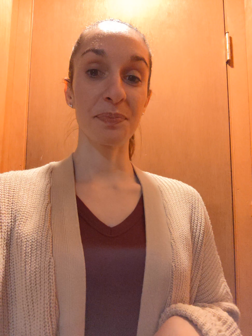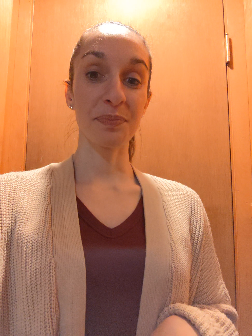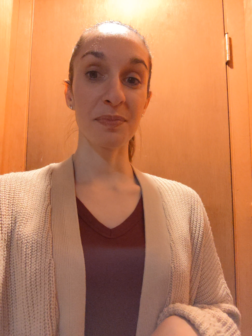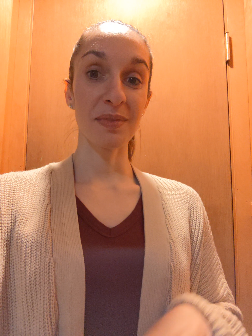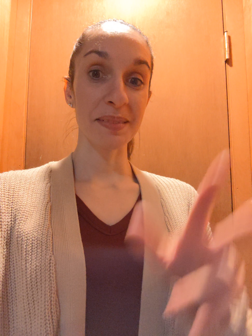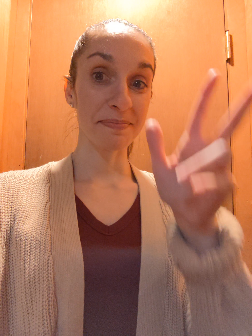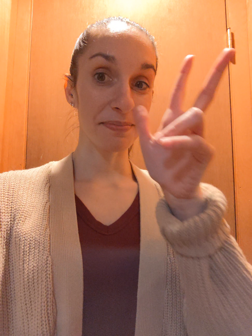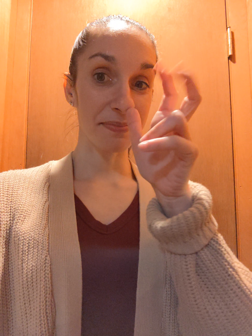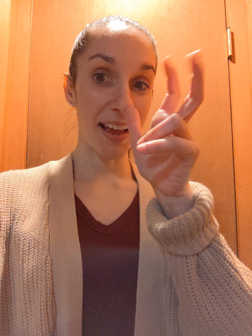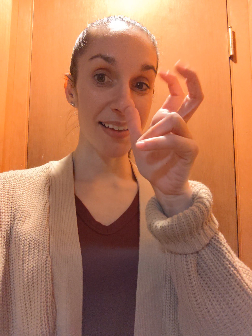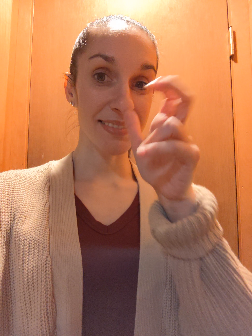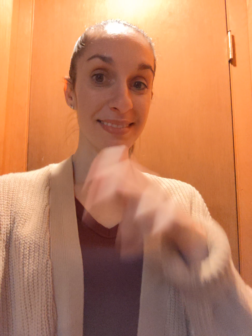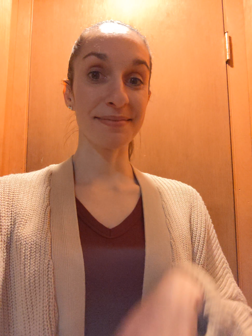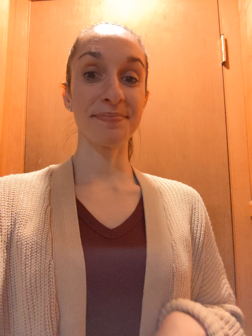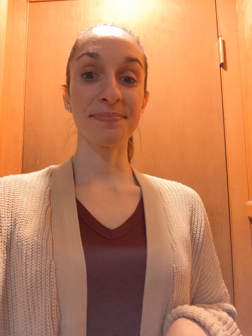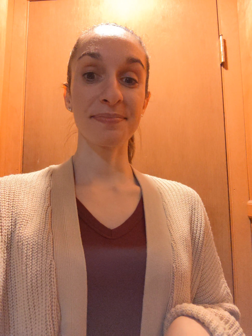bug